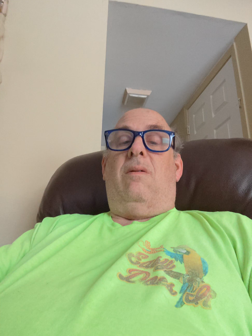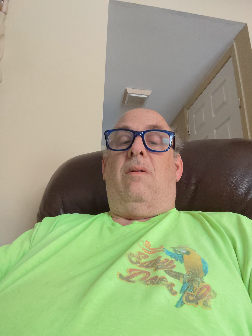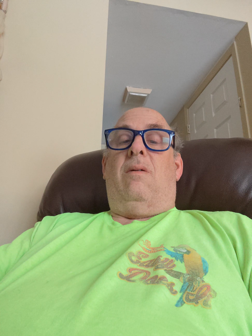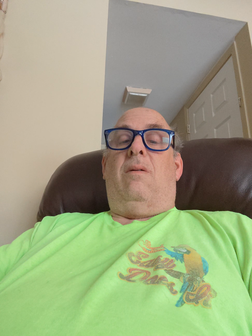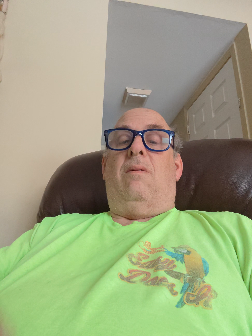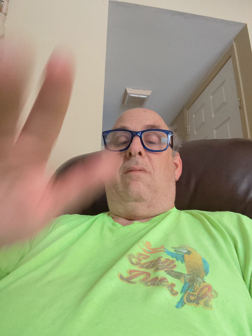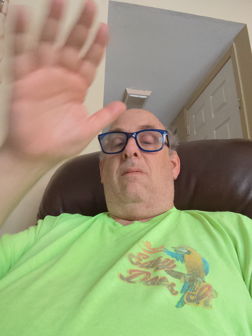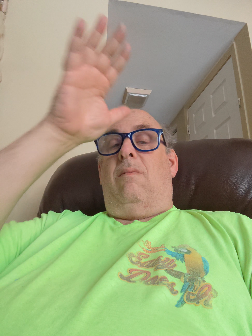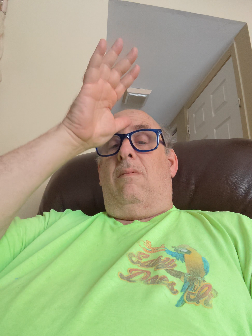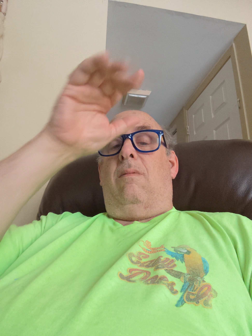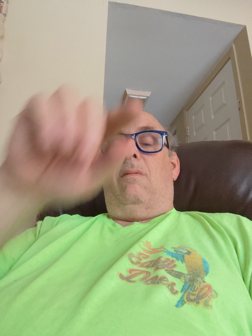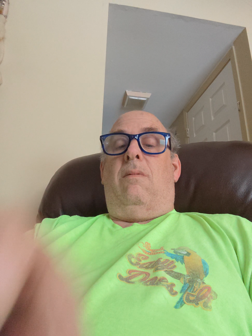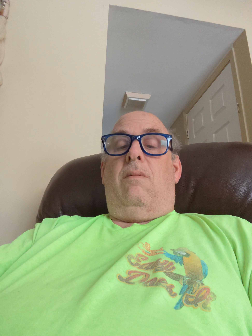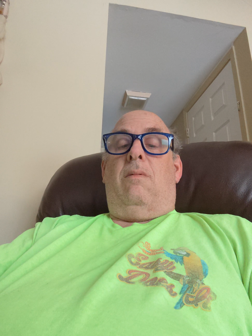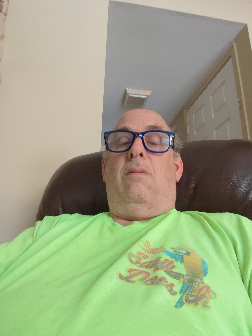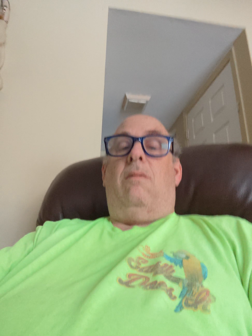dad